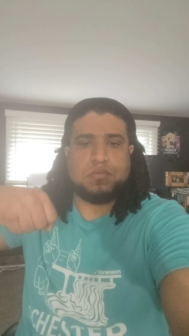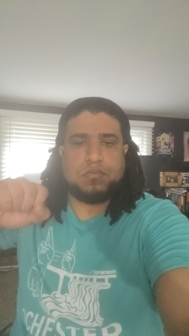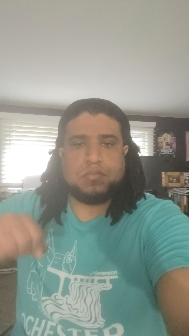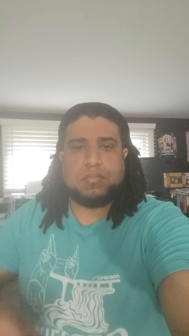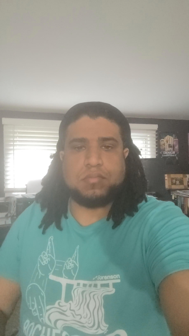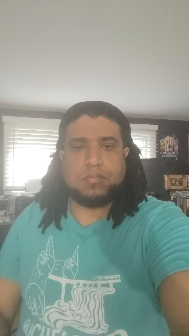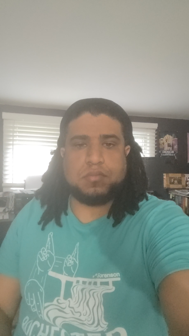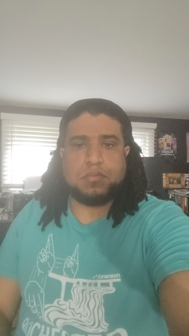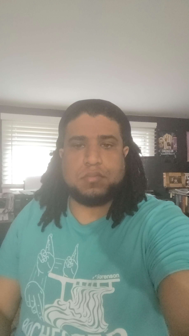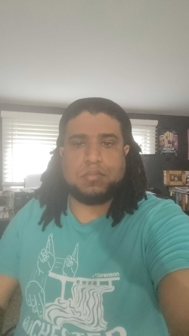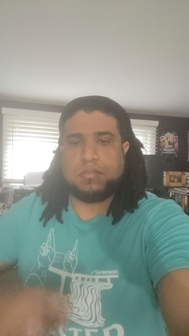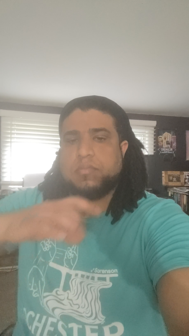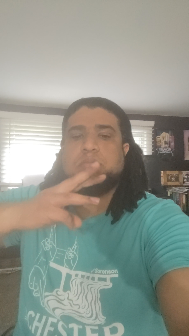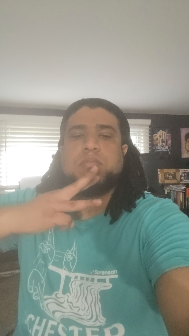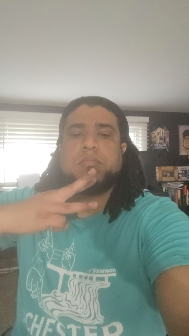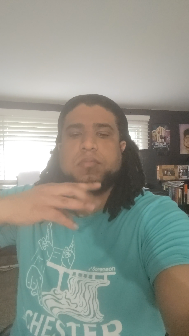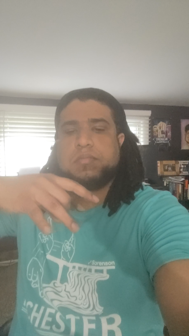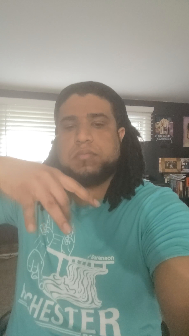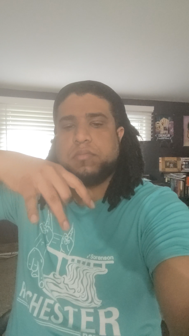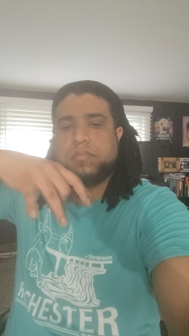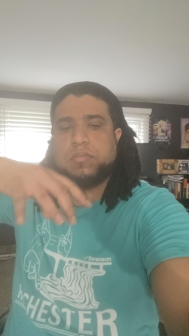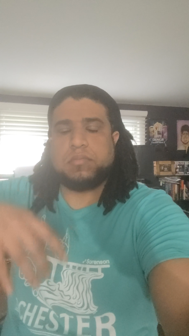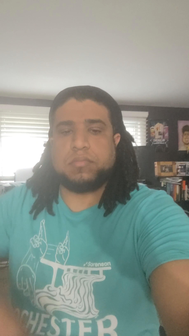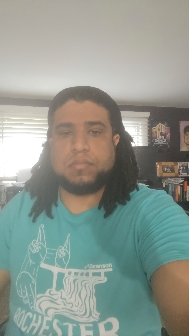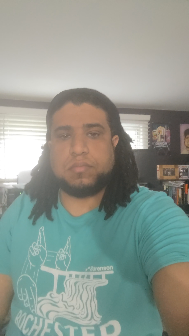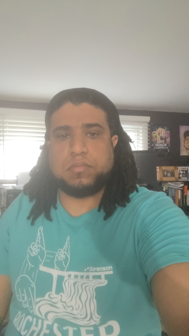melon